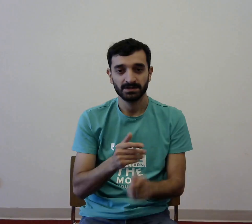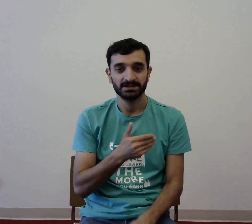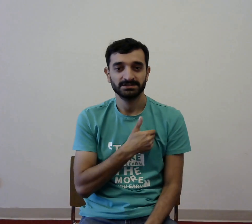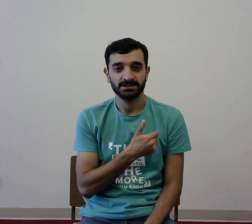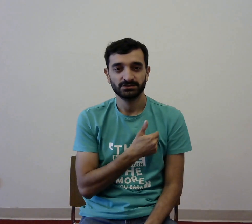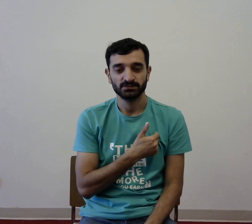istəyirəm